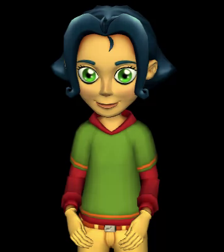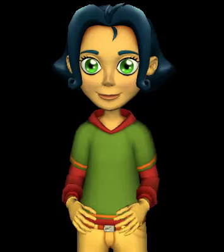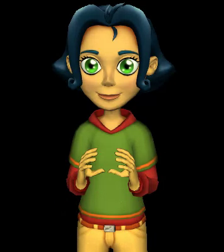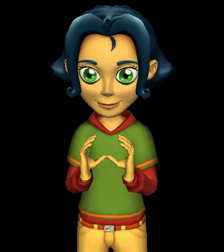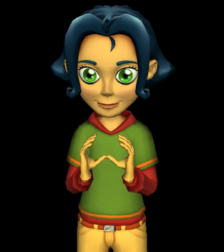أرض